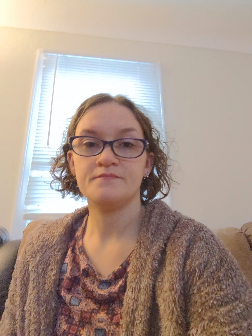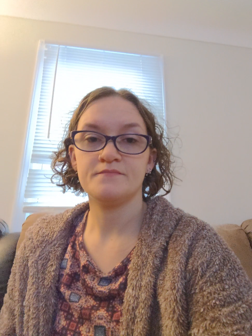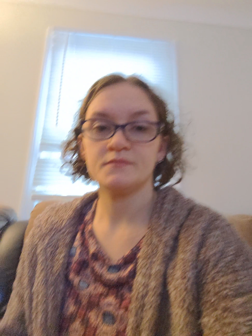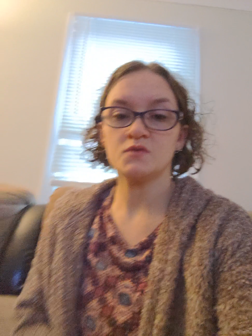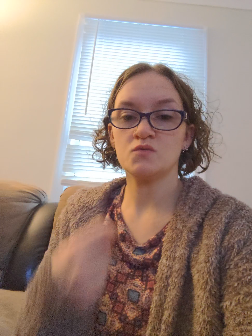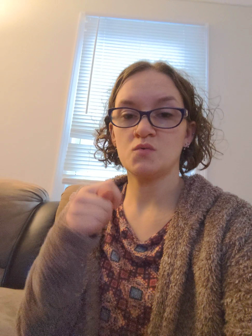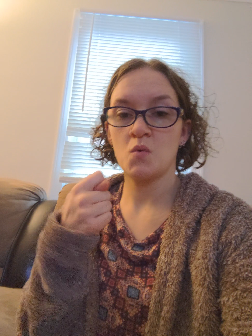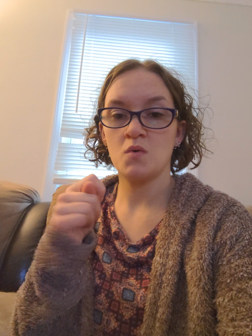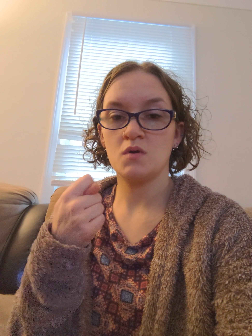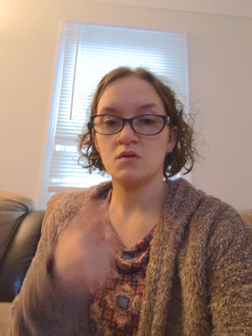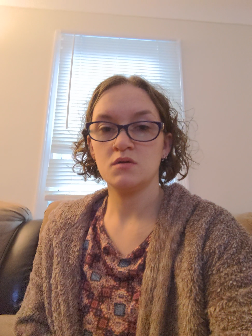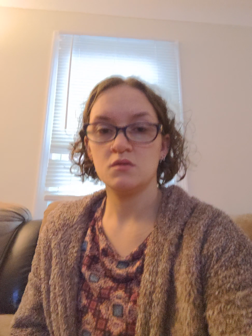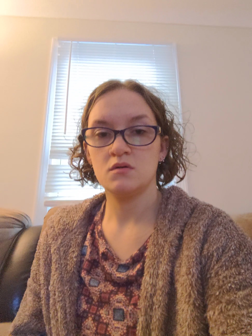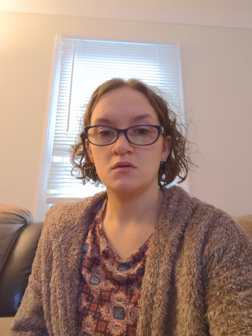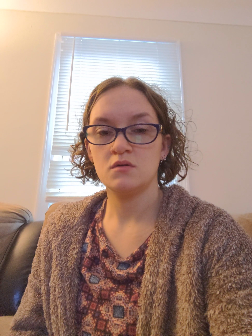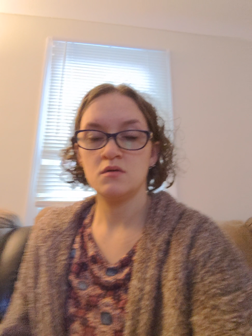toy